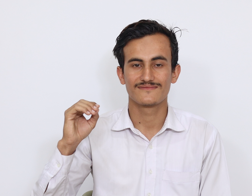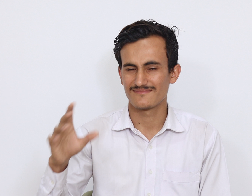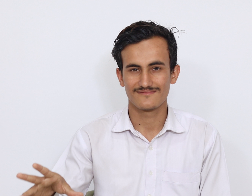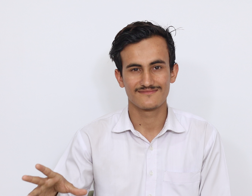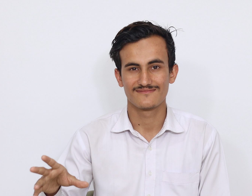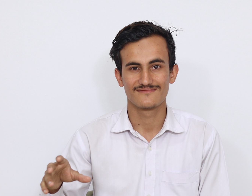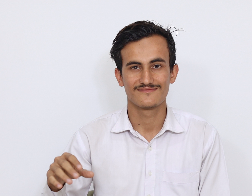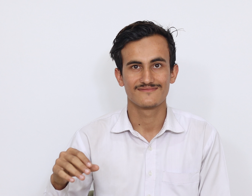bad